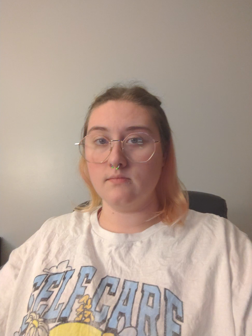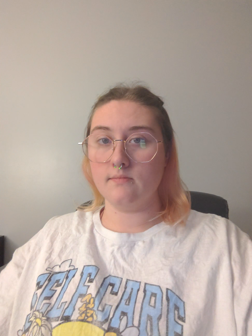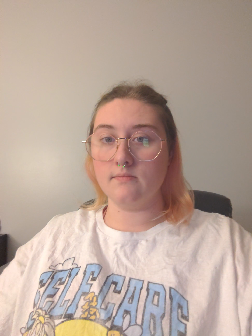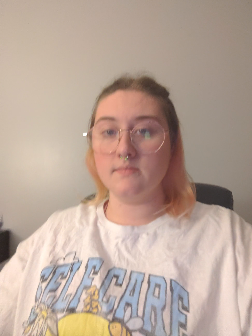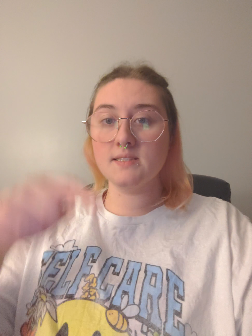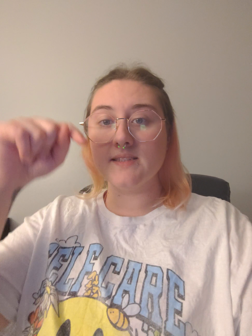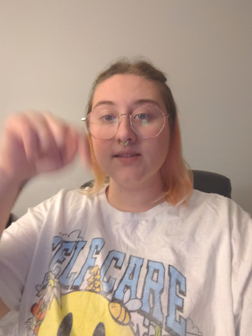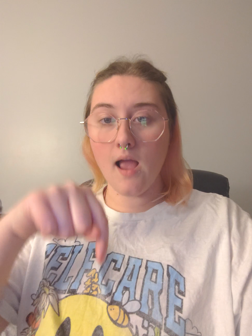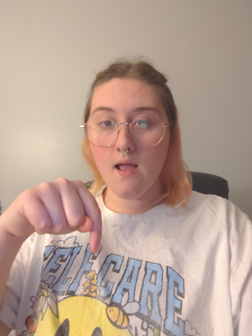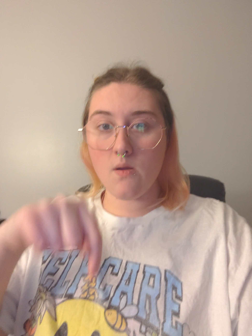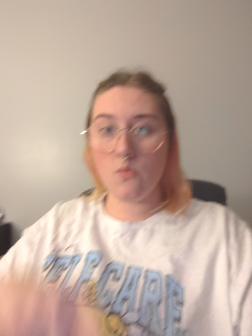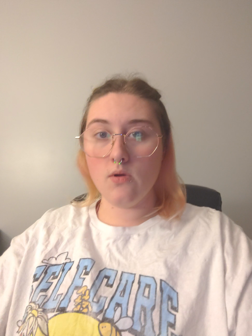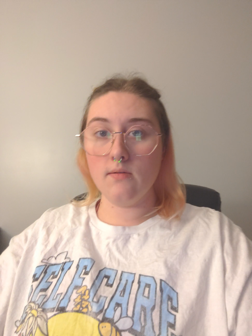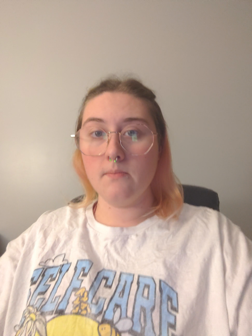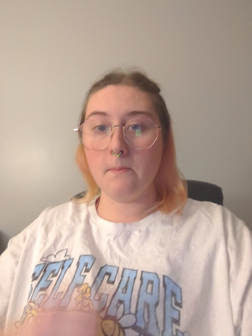down